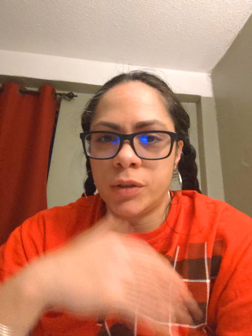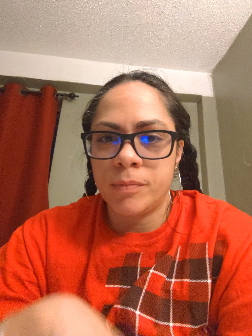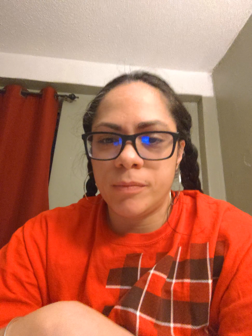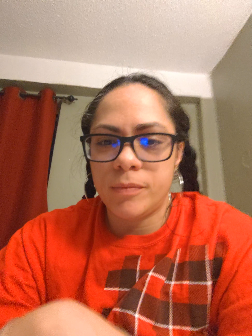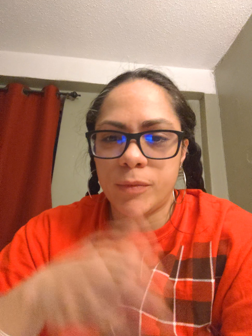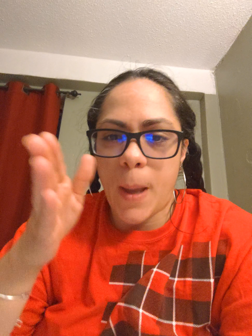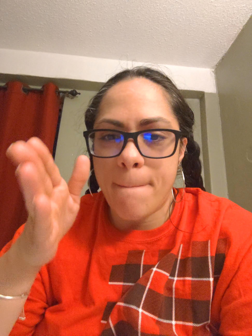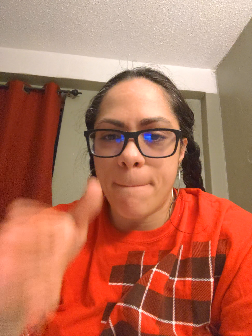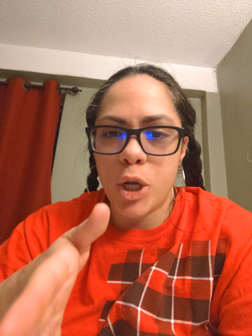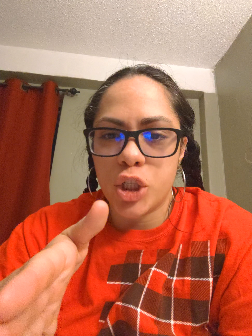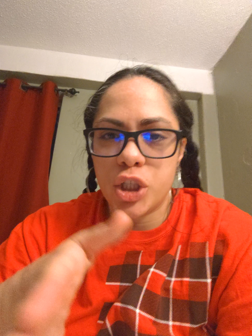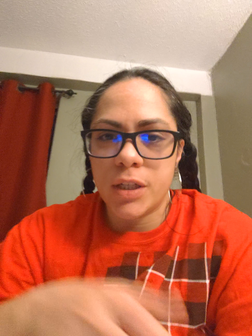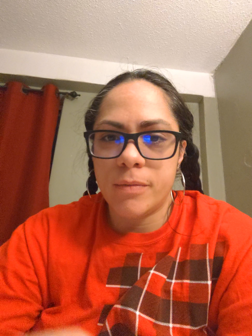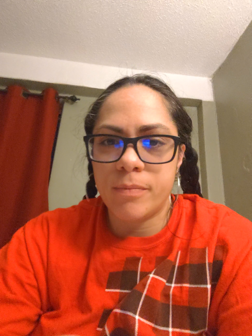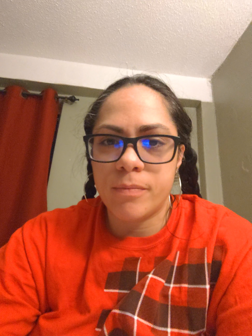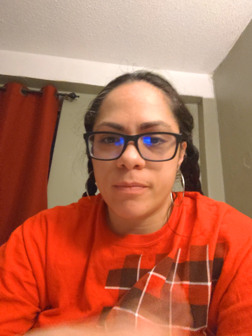person